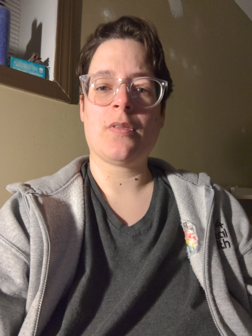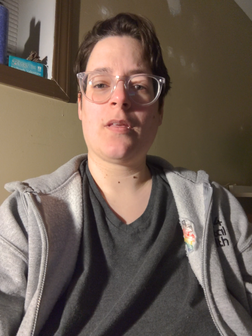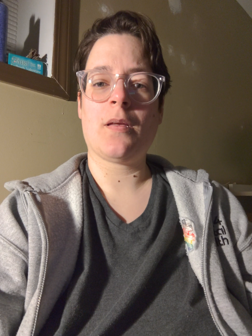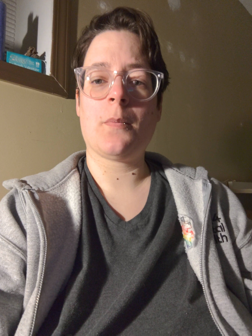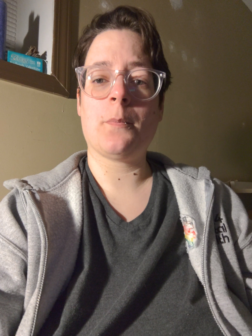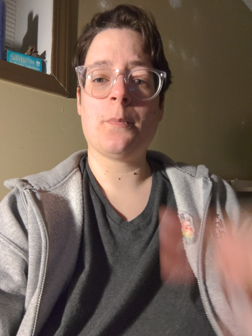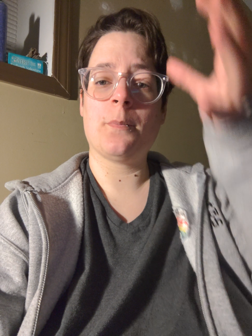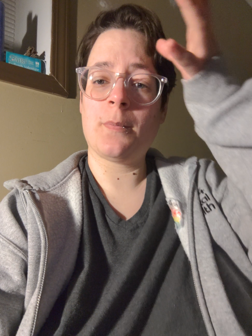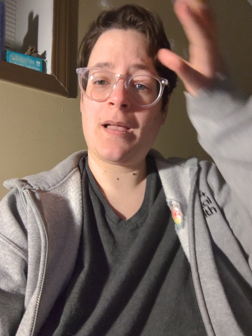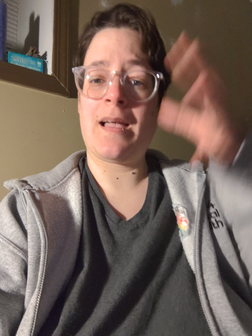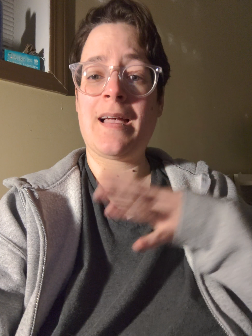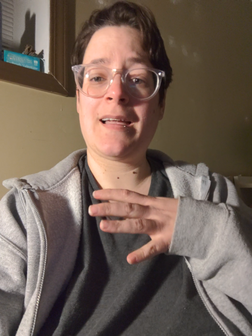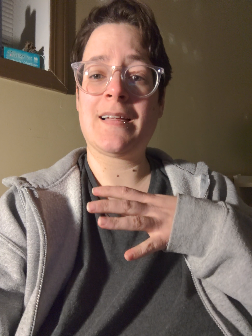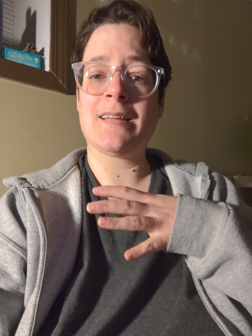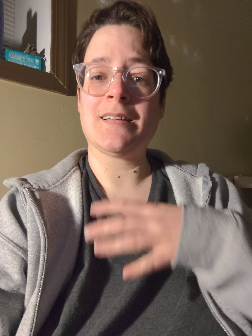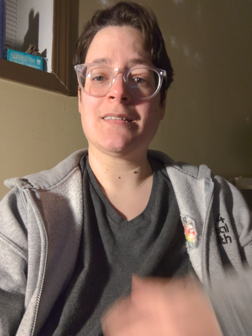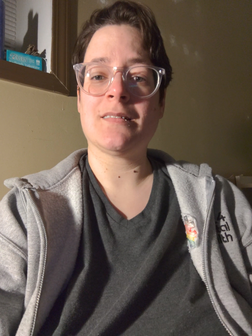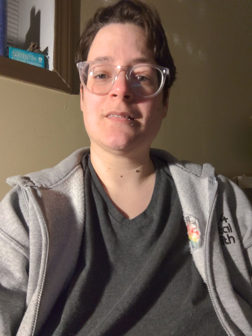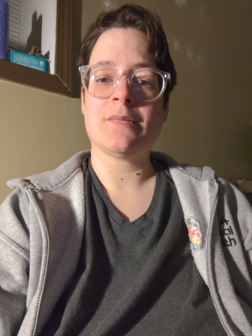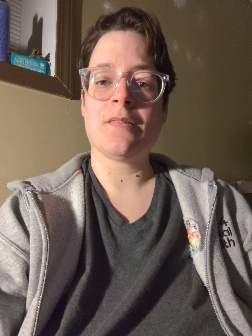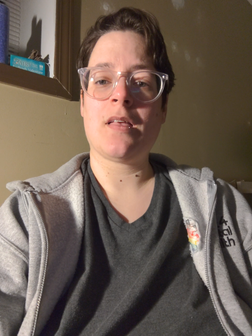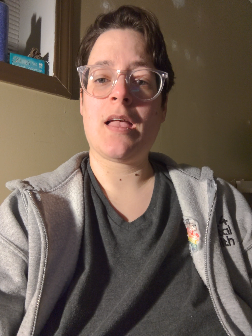man